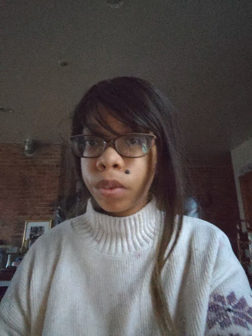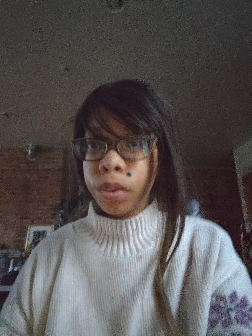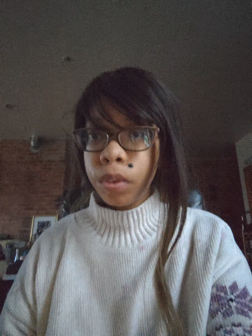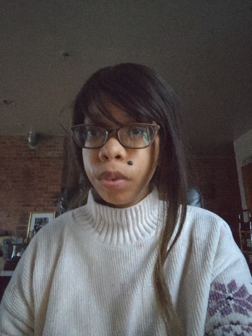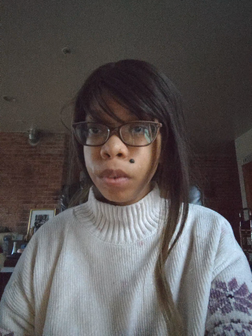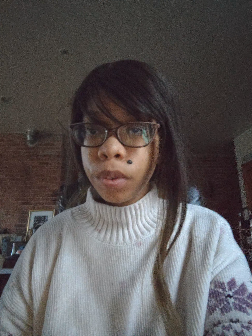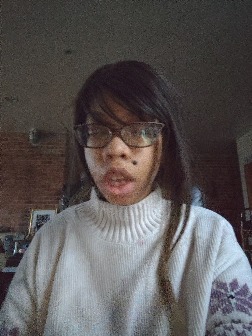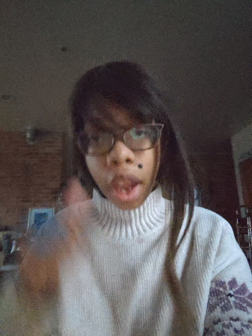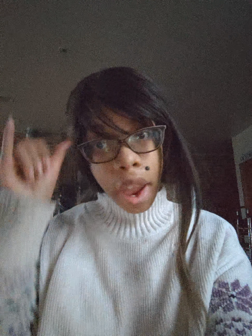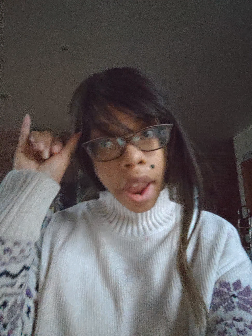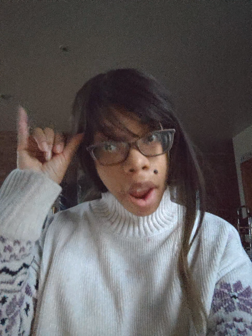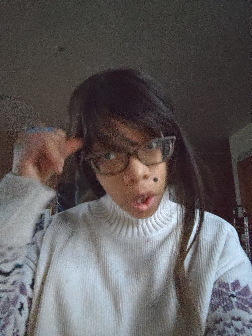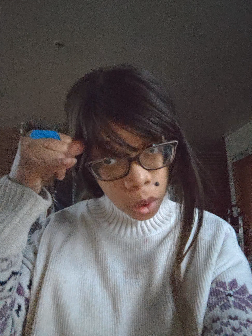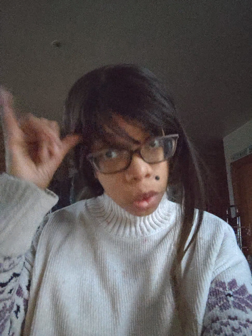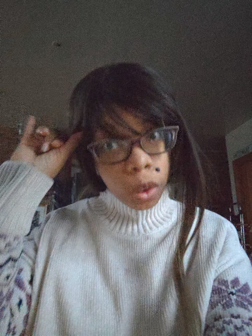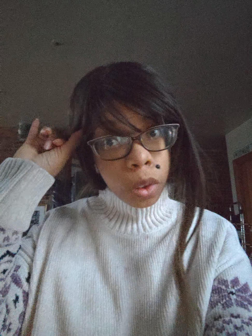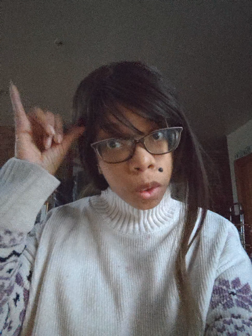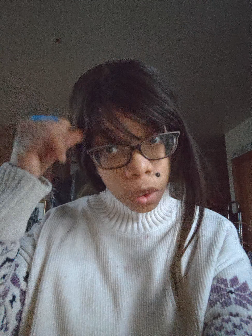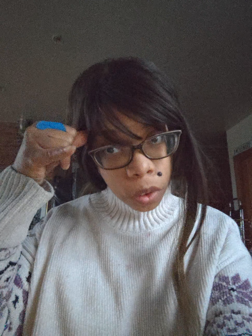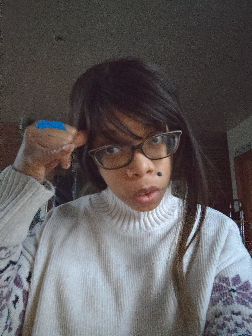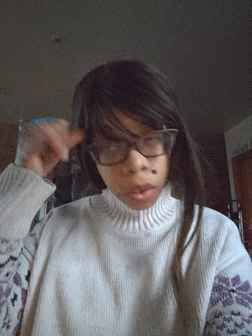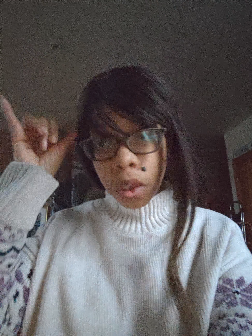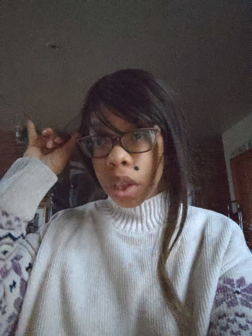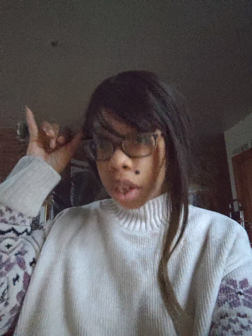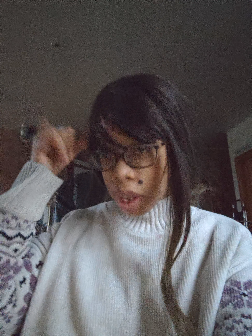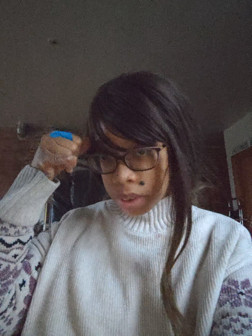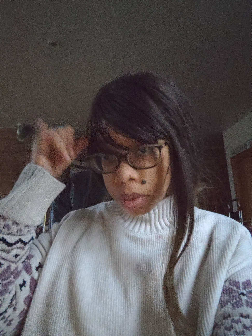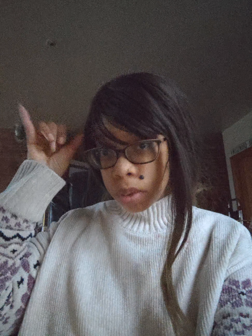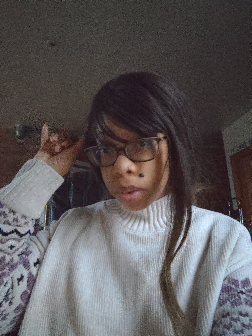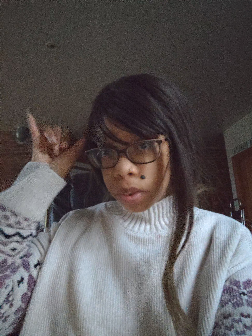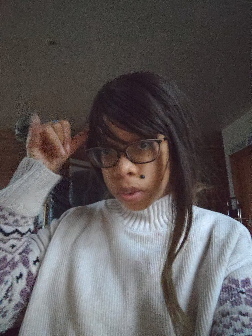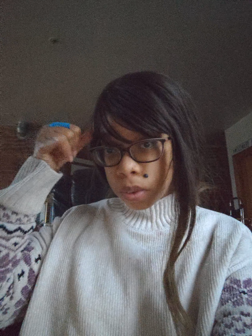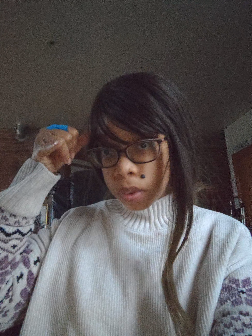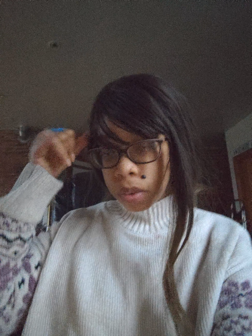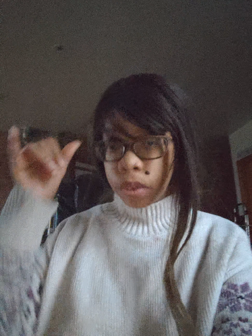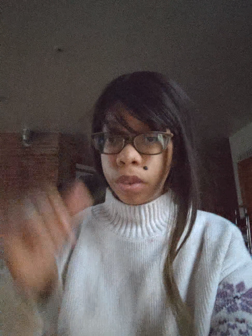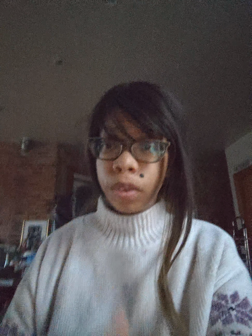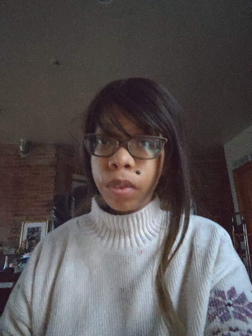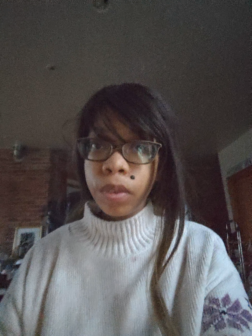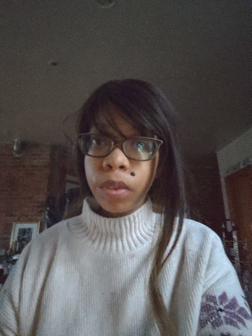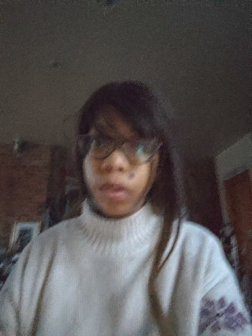cow